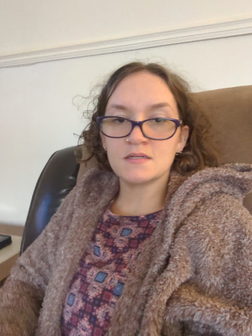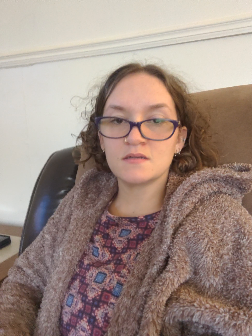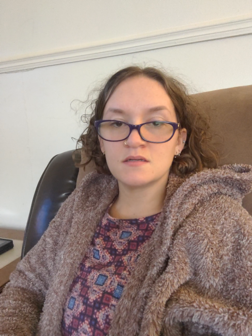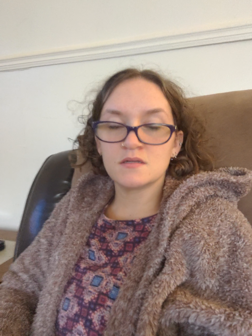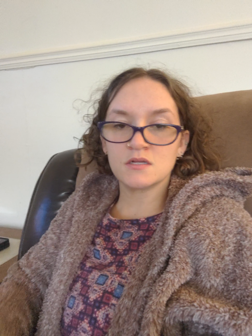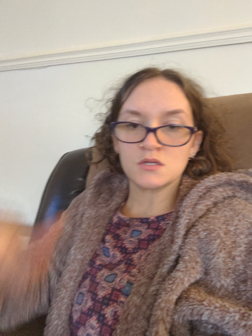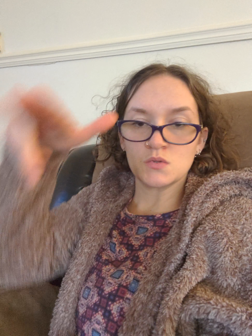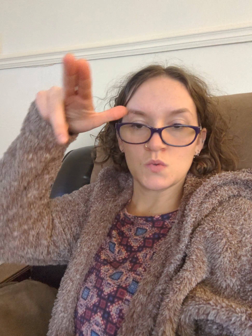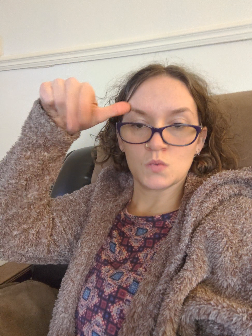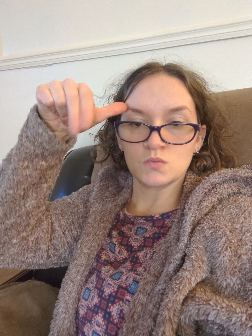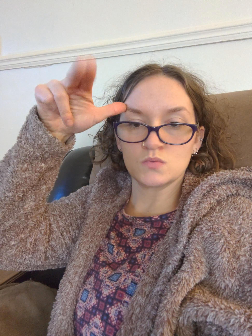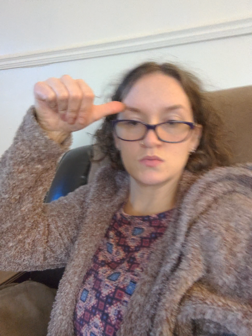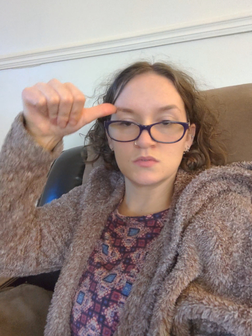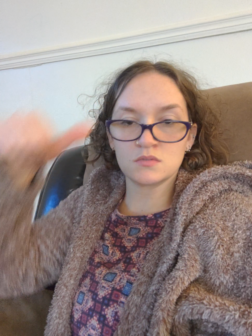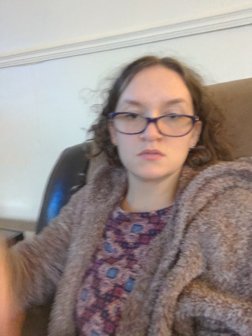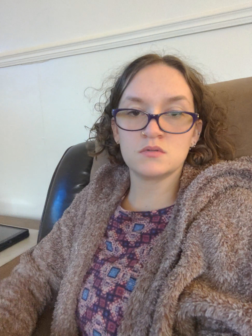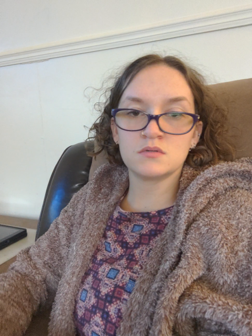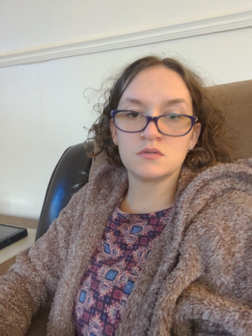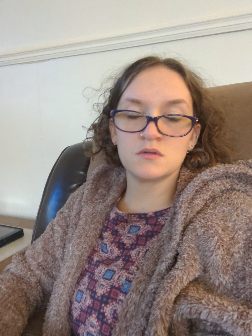horse